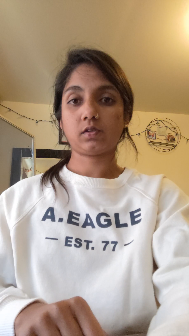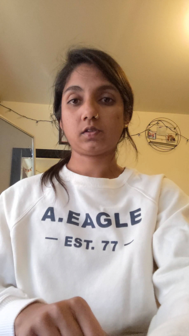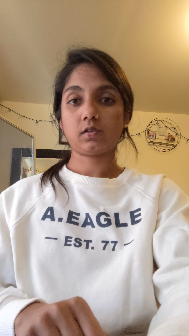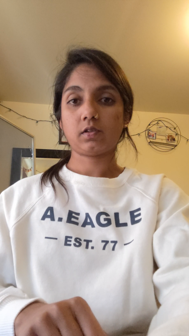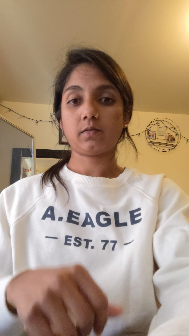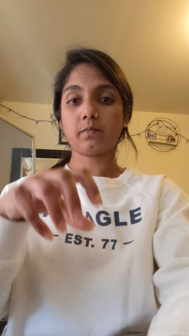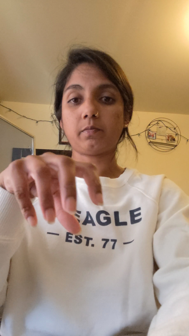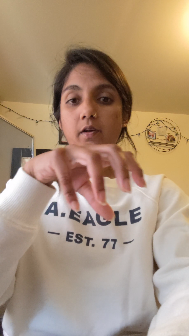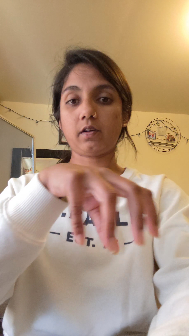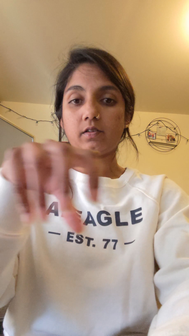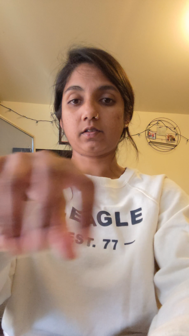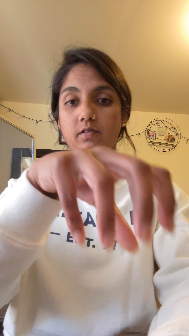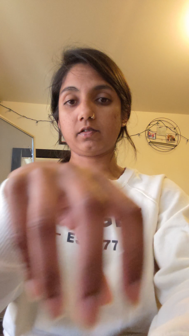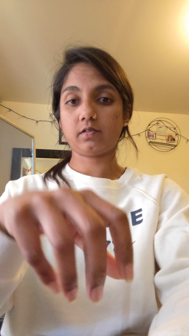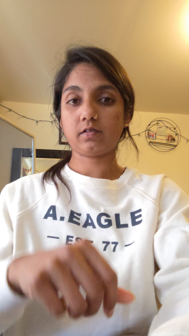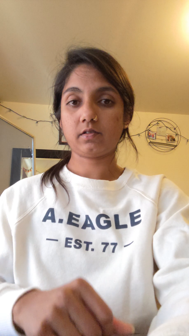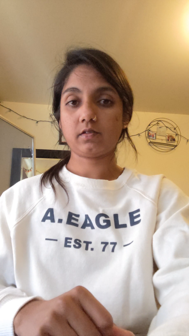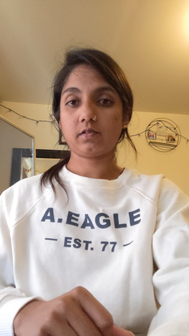block